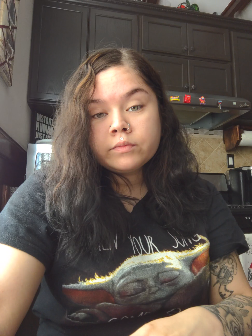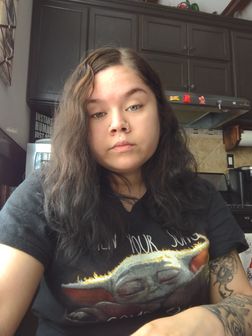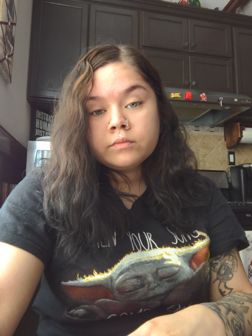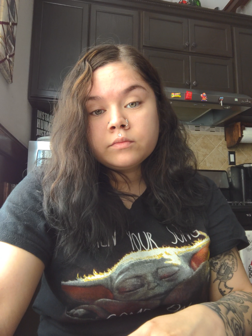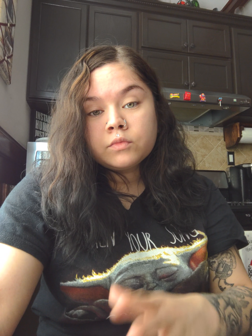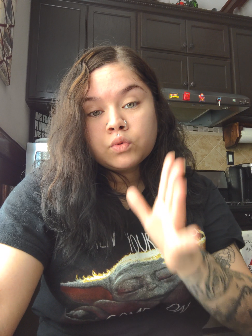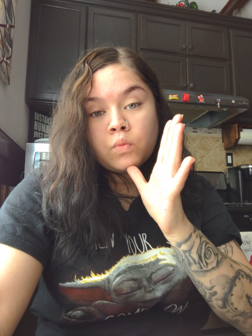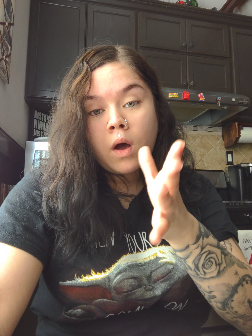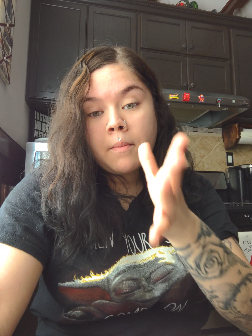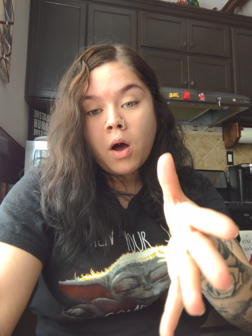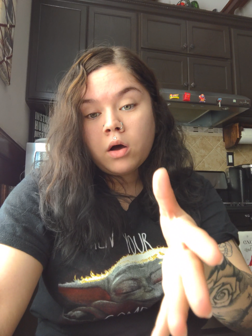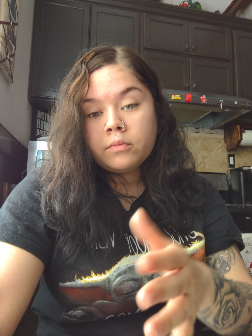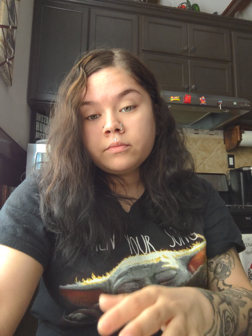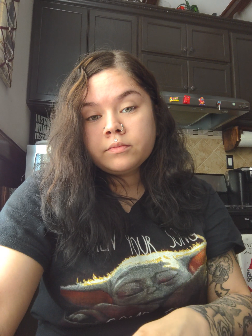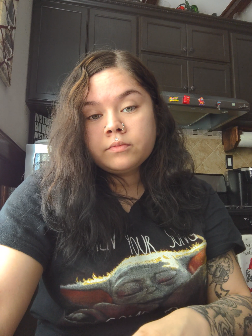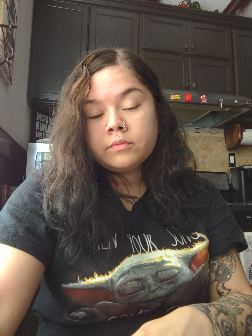grandma